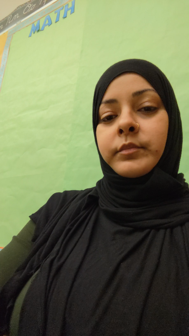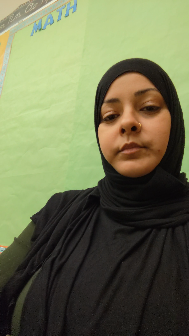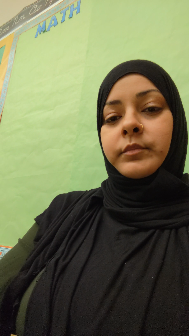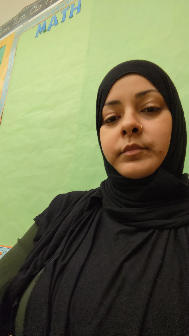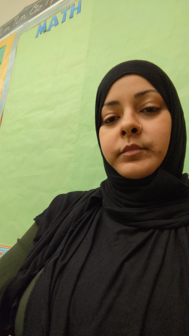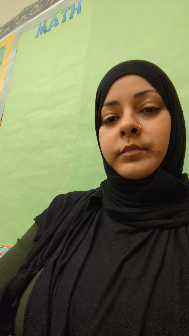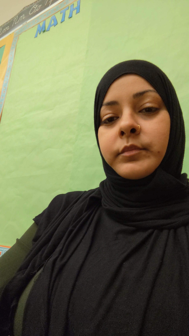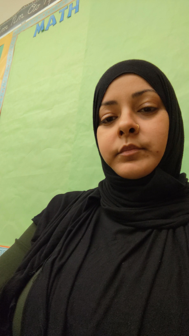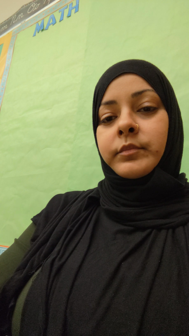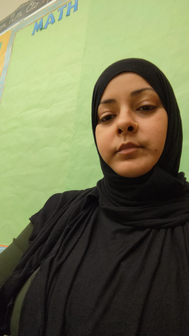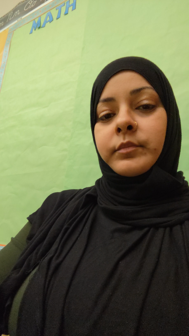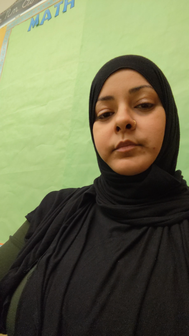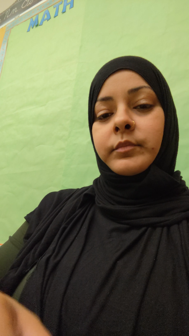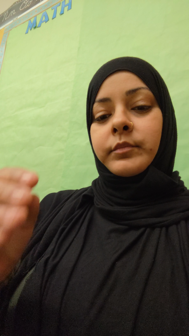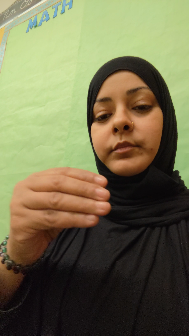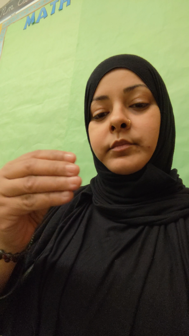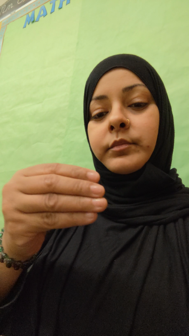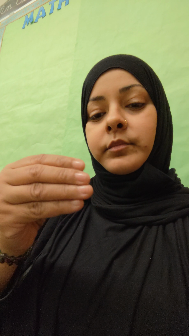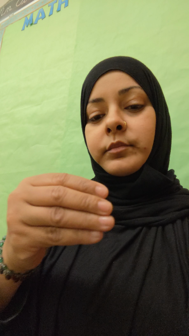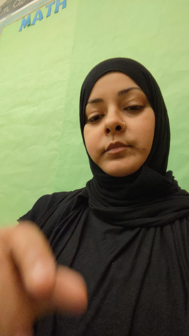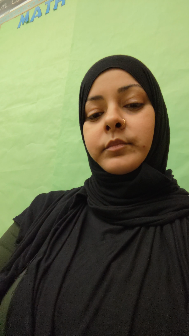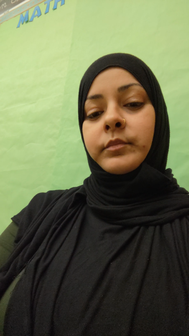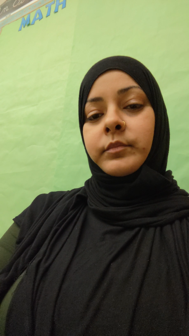more